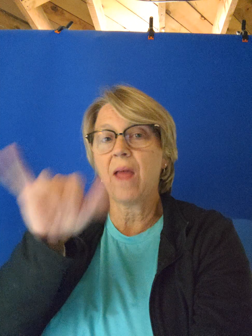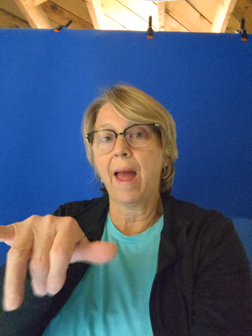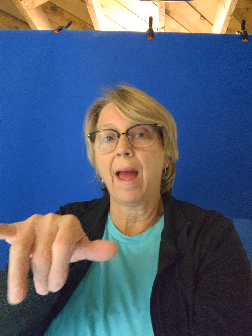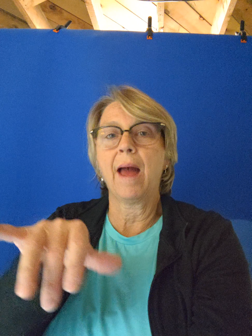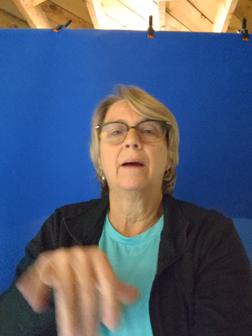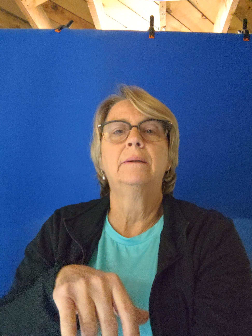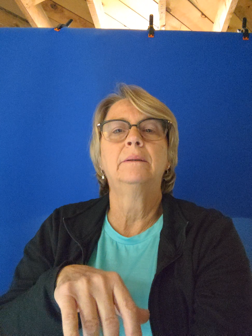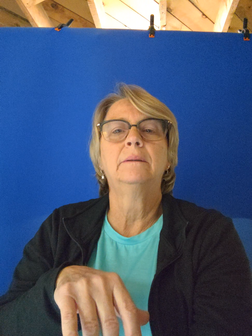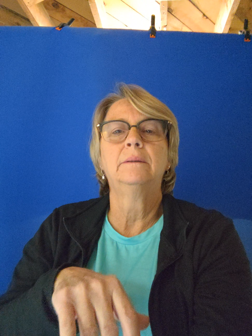that